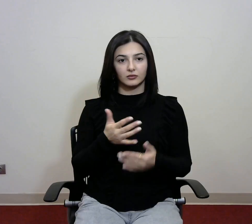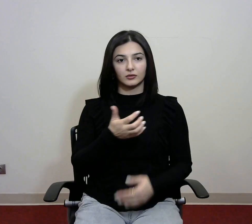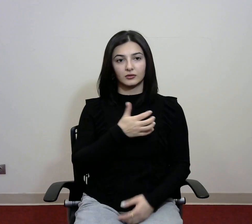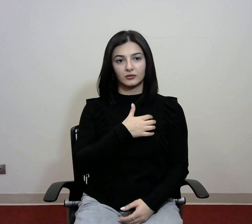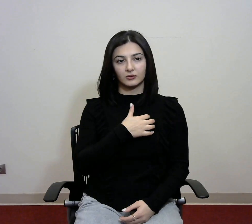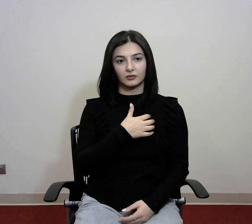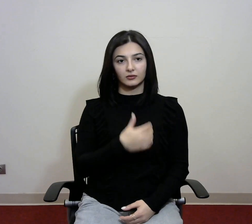istəmək